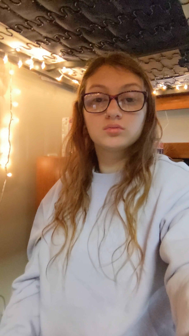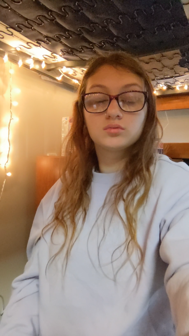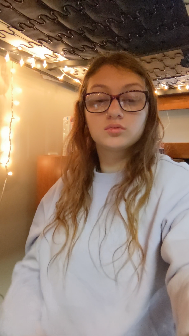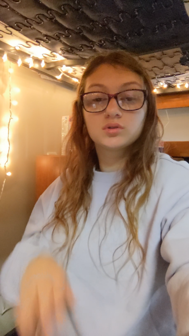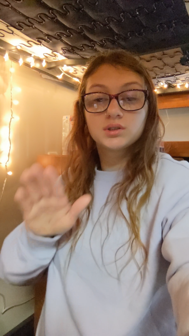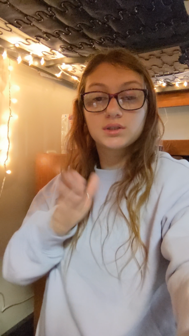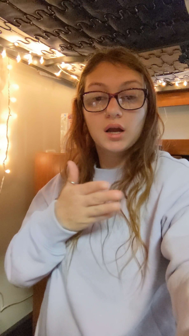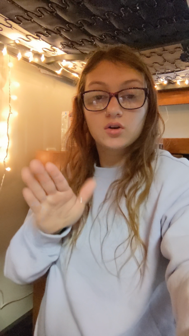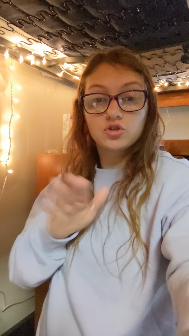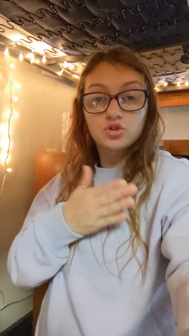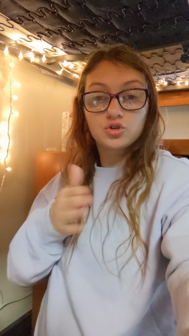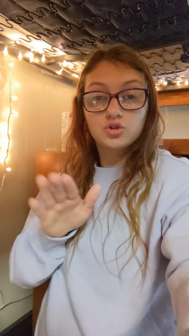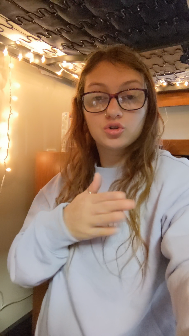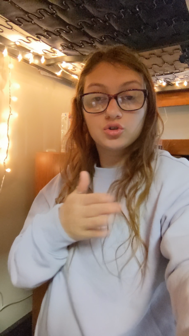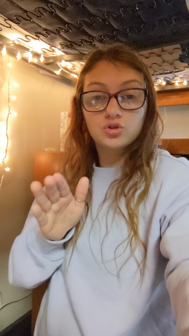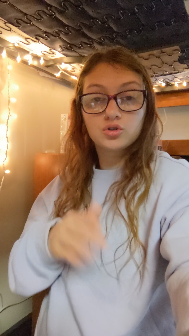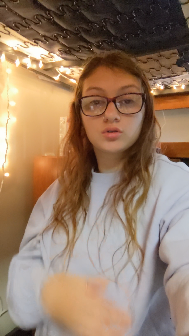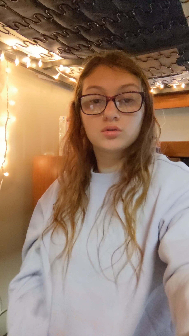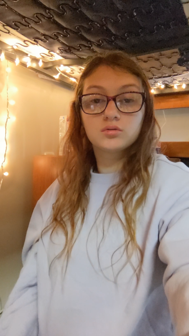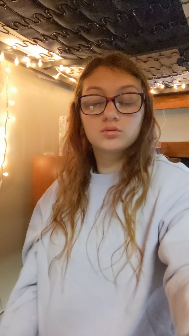share